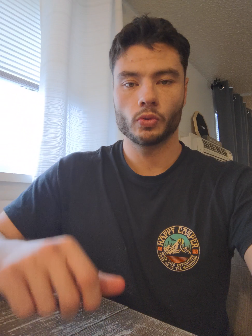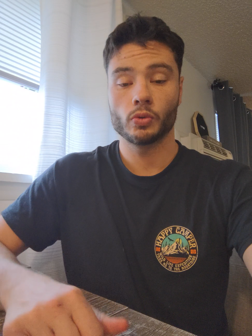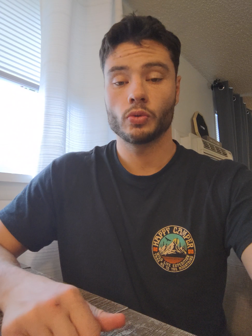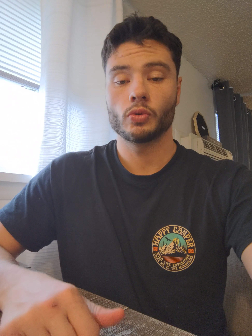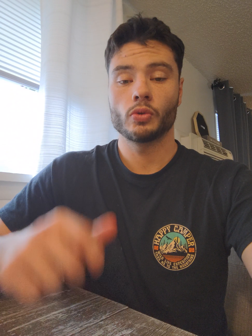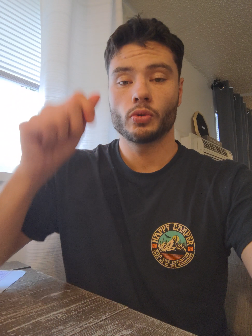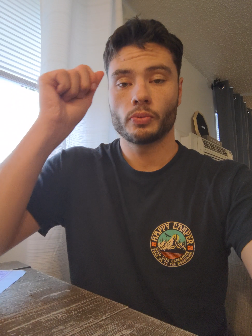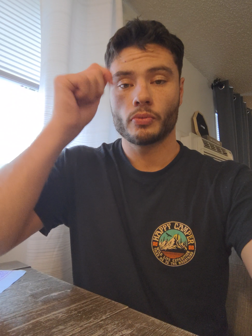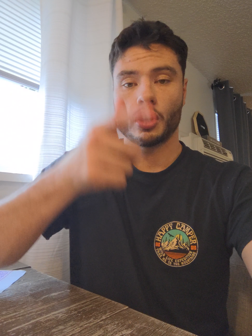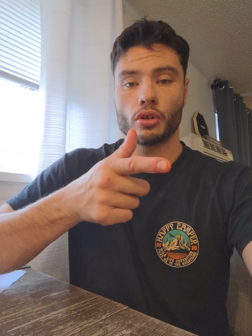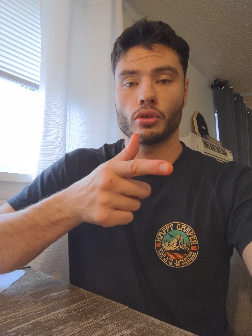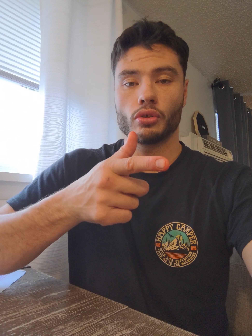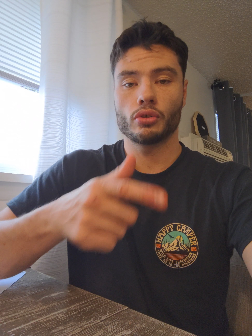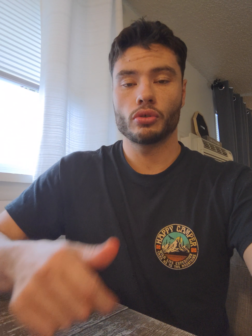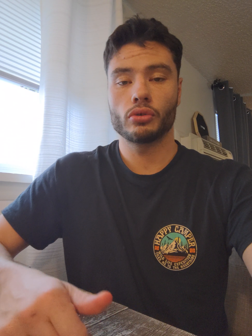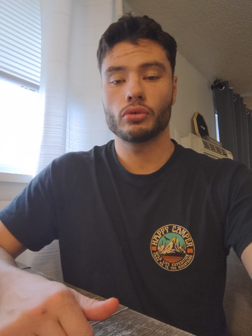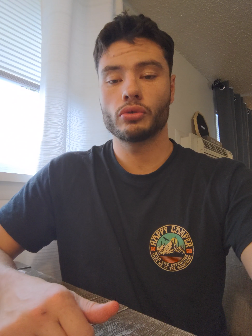brother